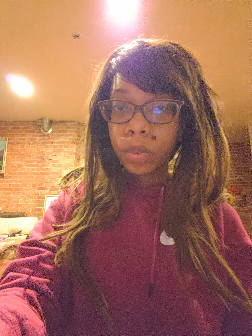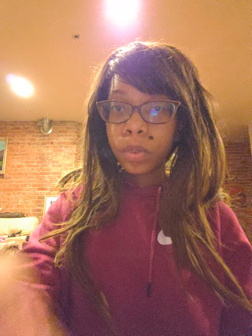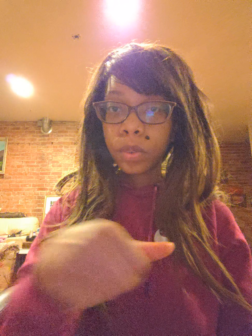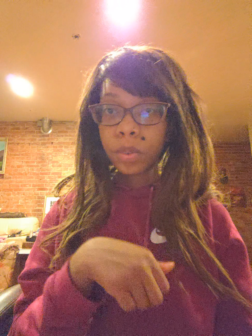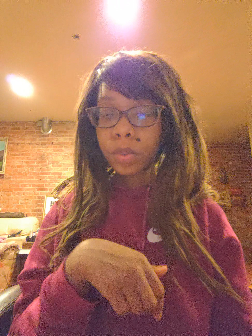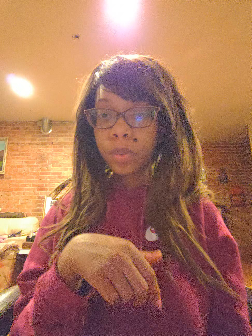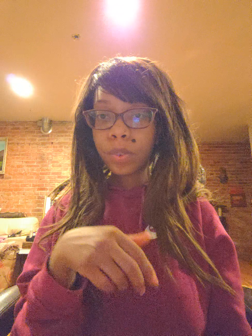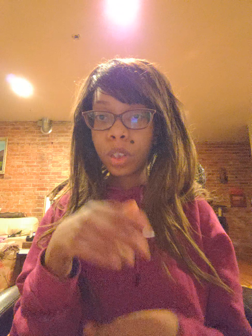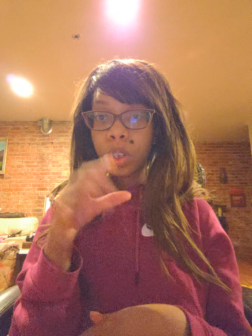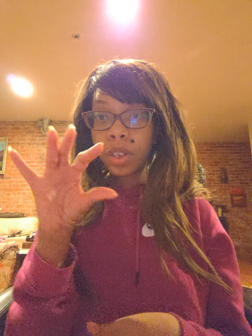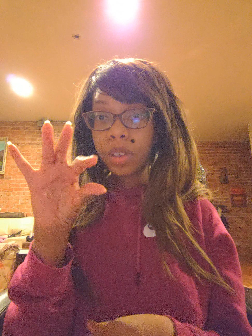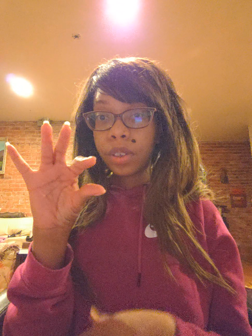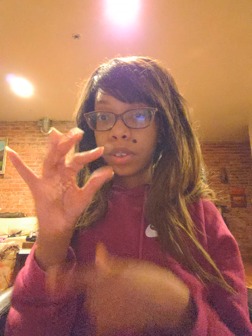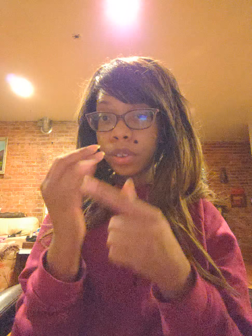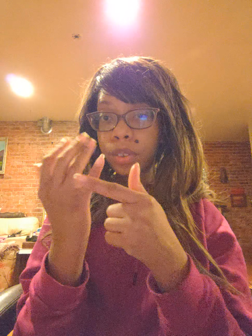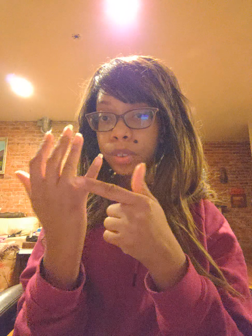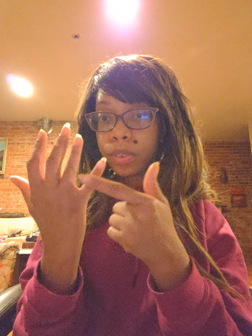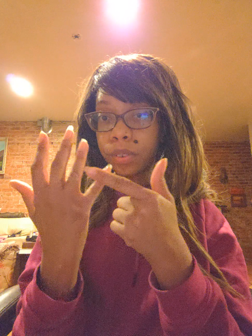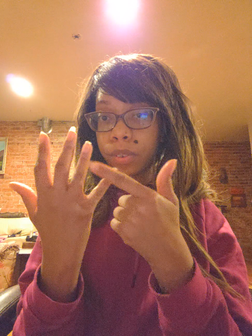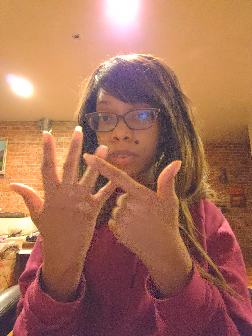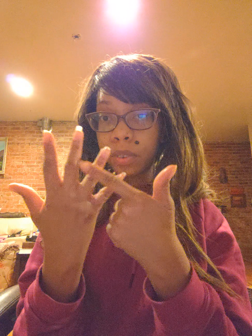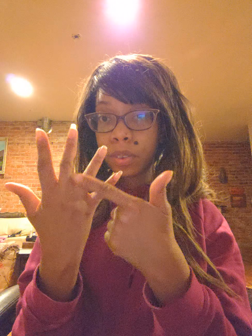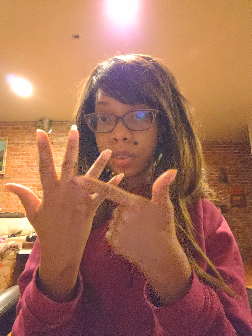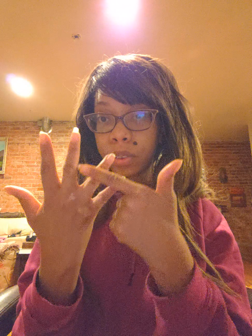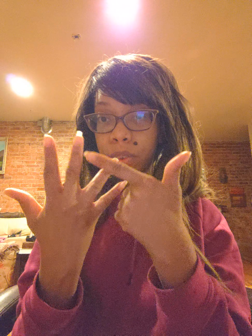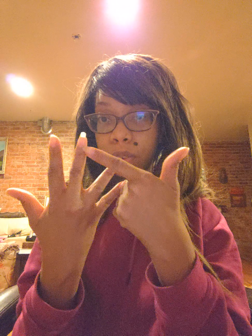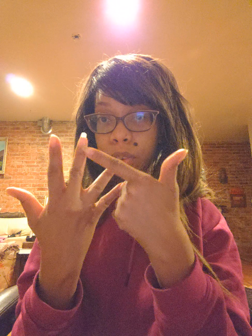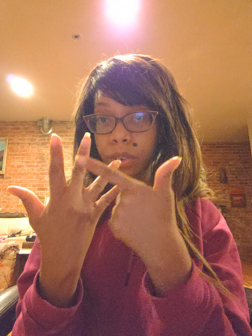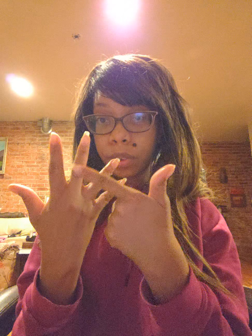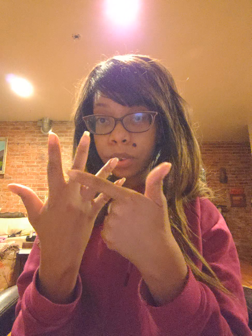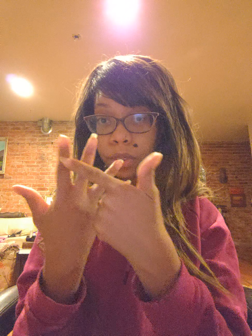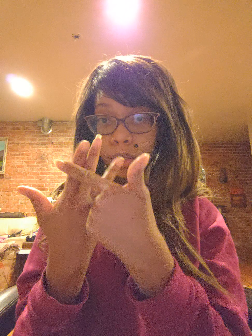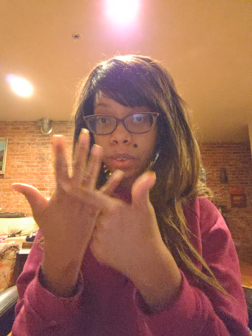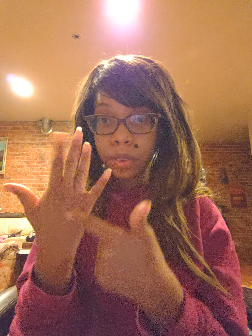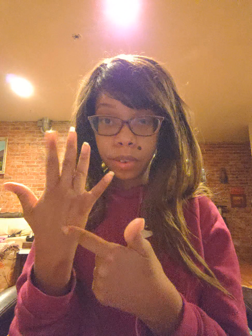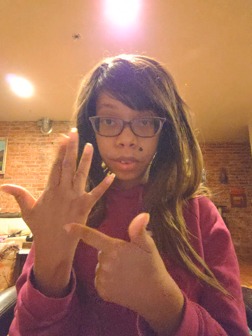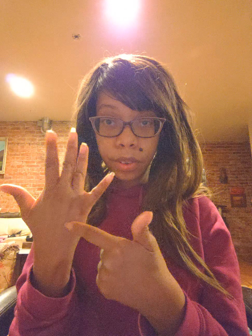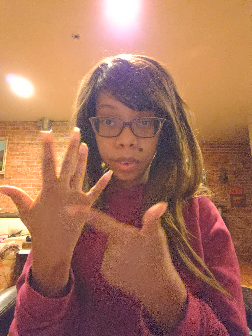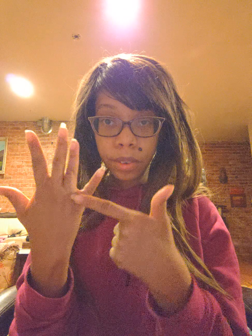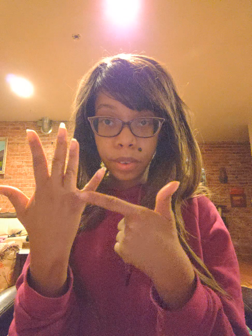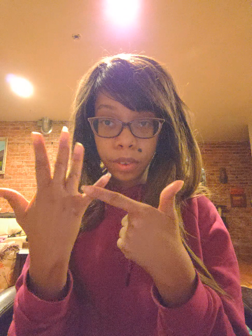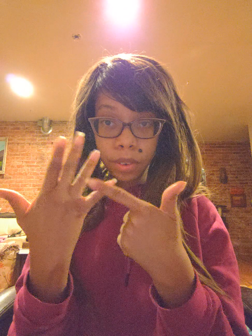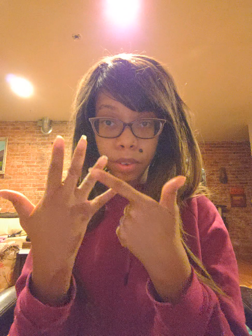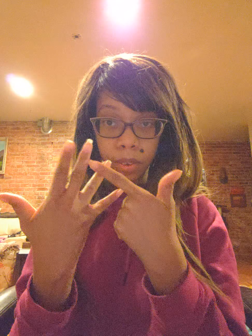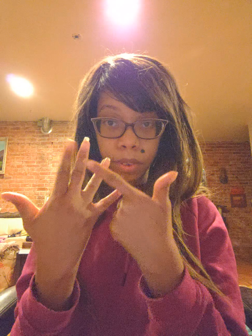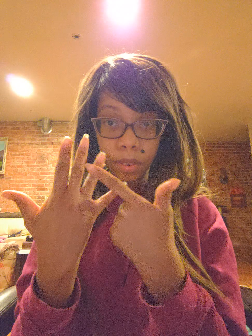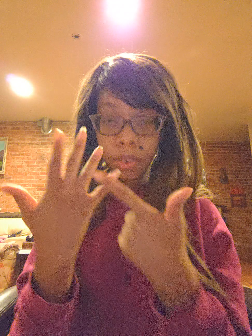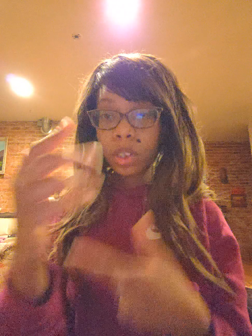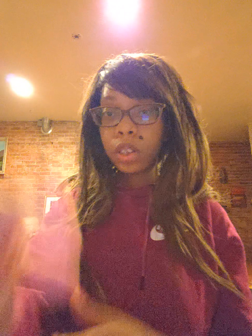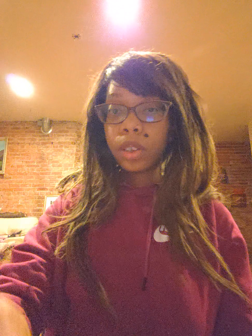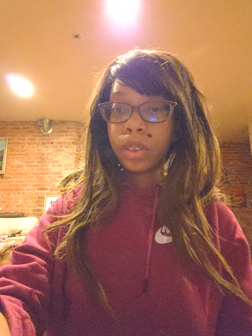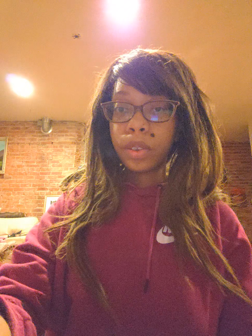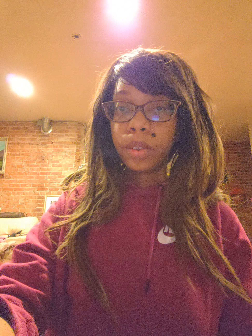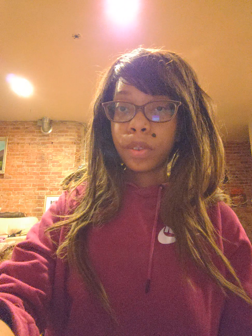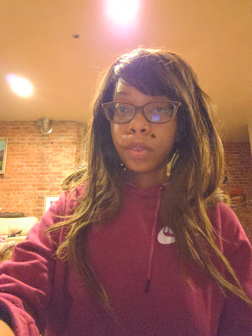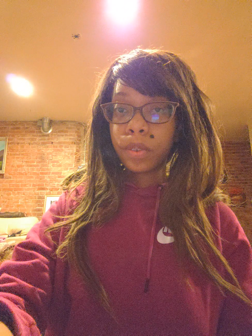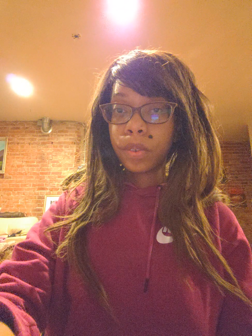finger